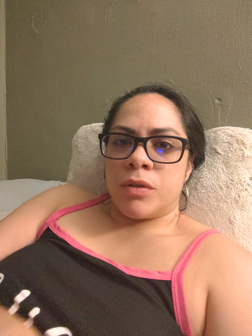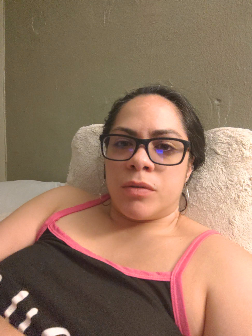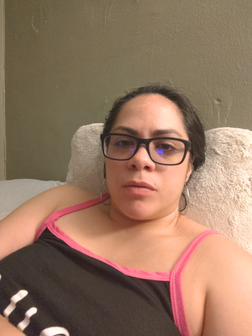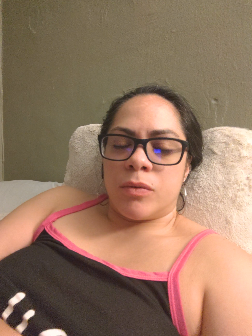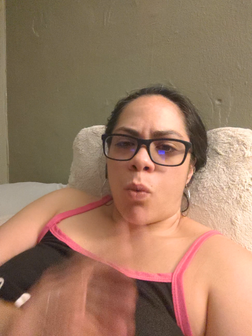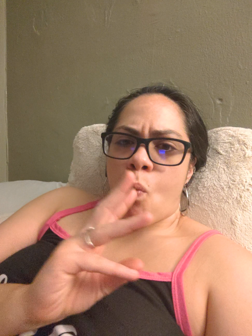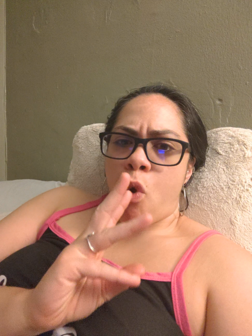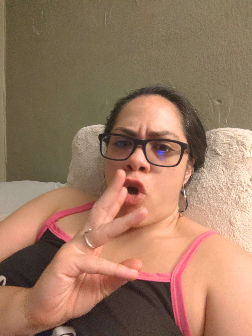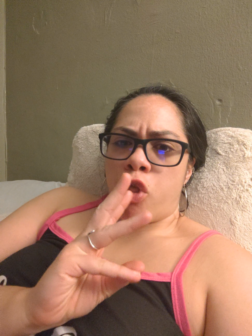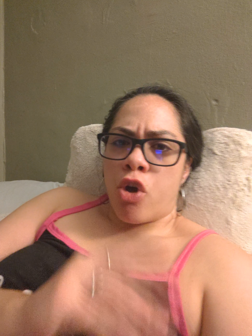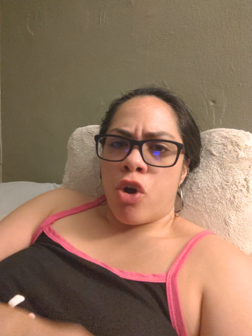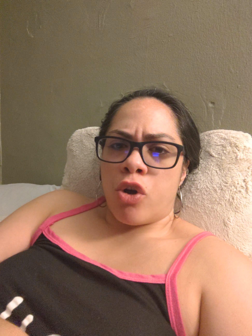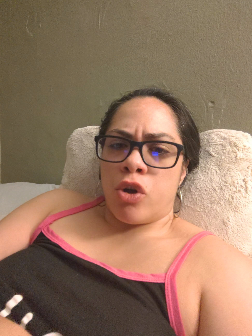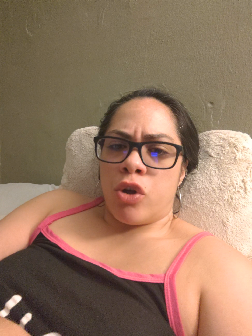water